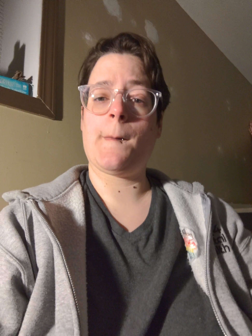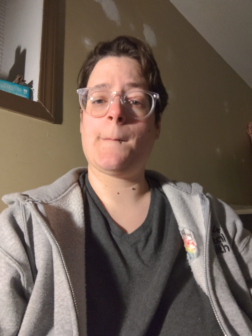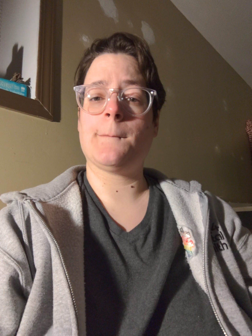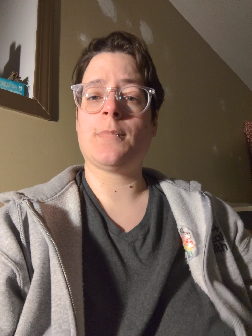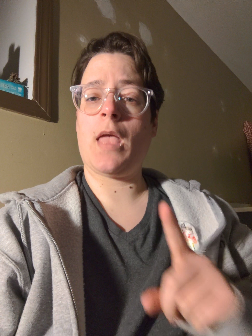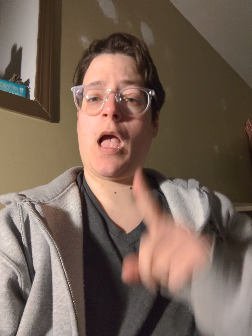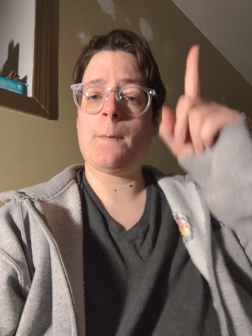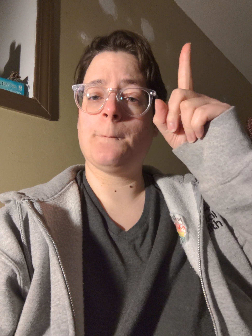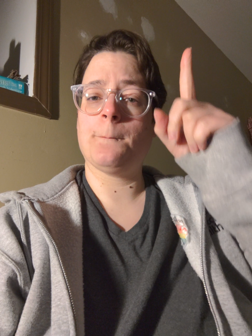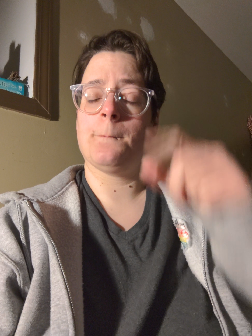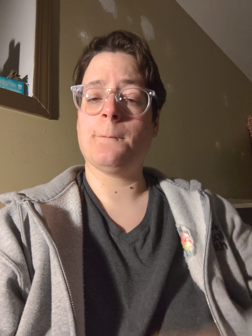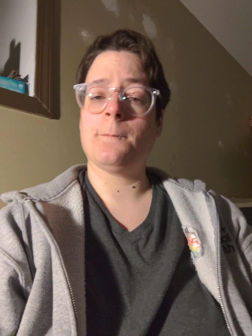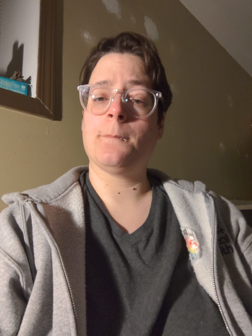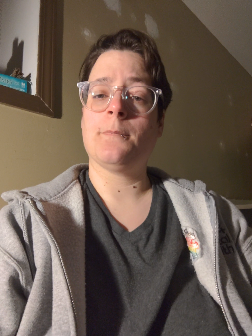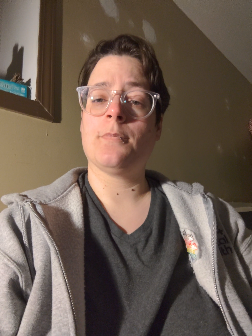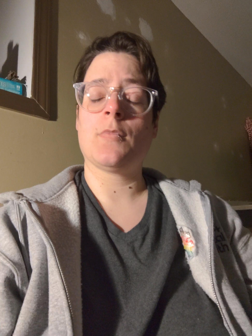up